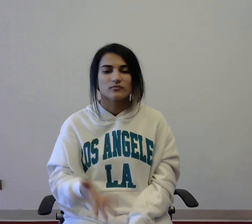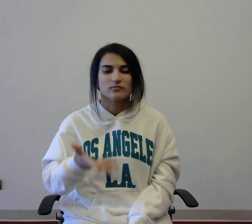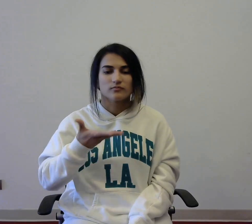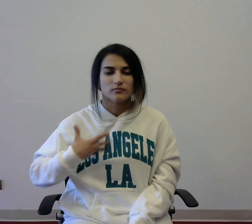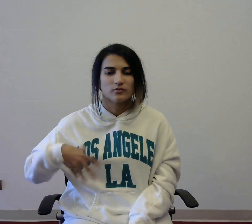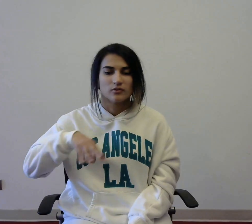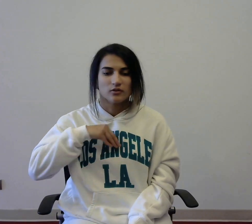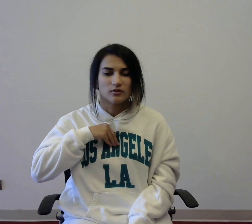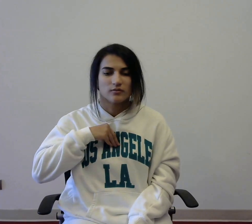biz